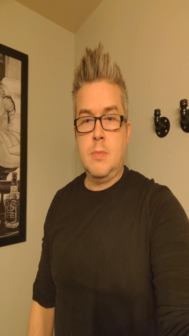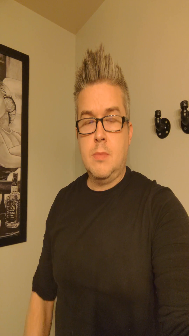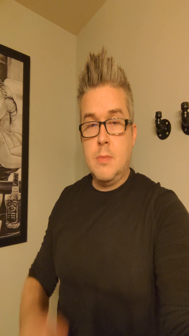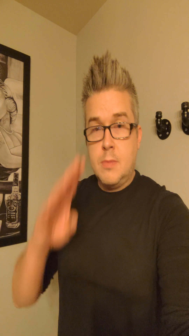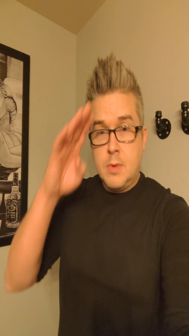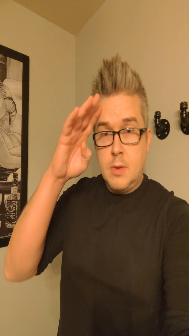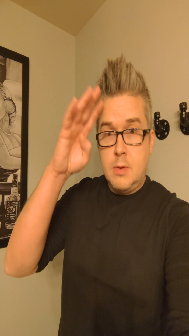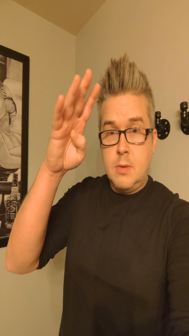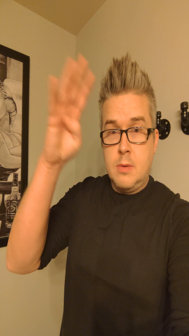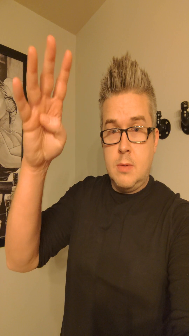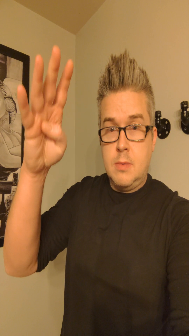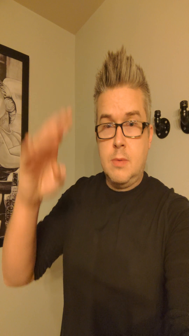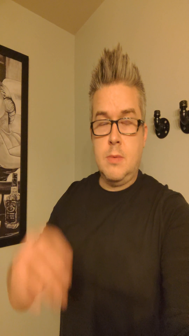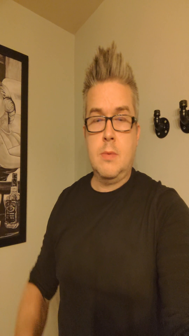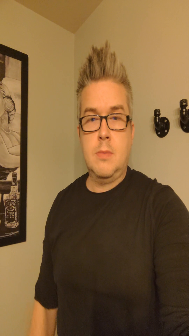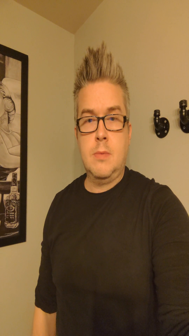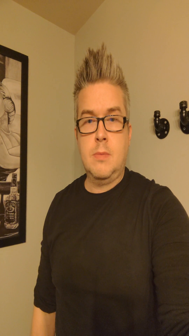pretend